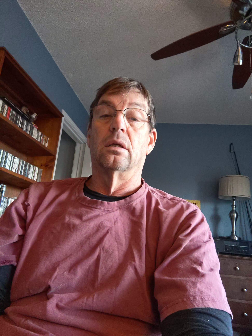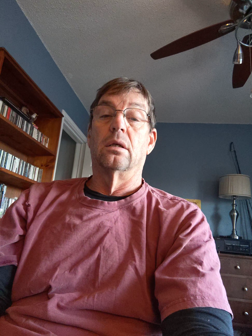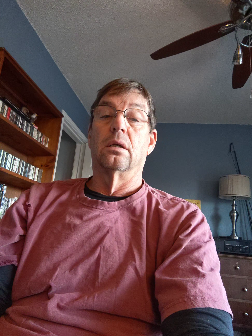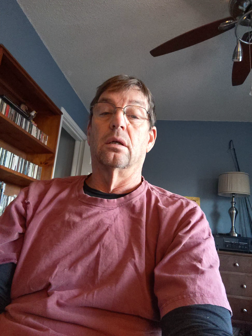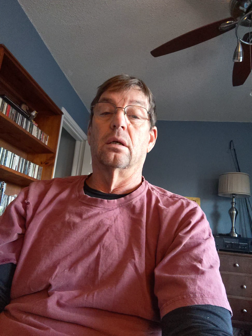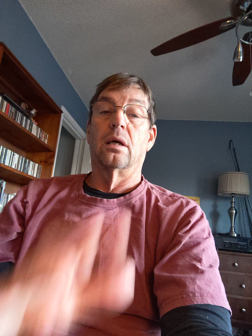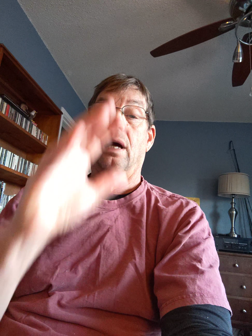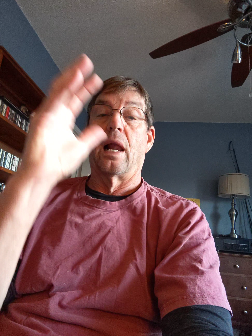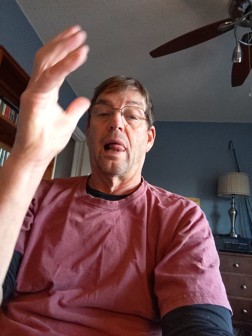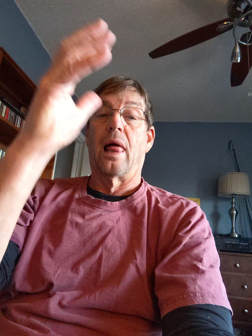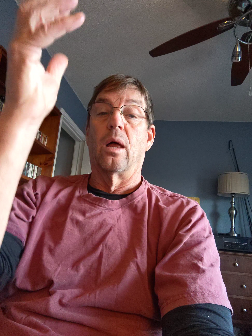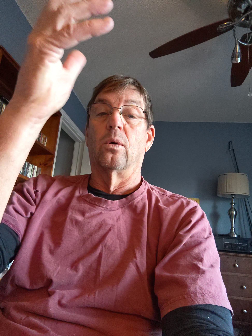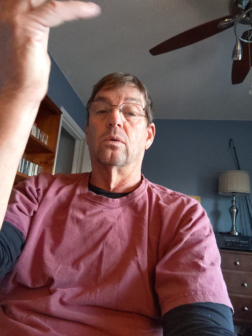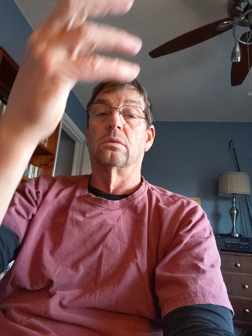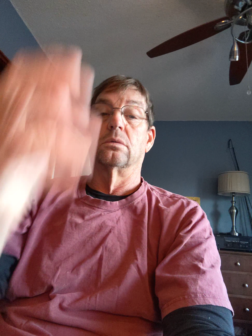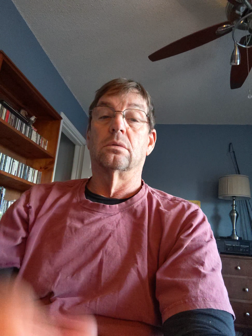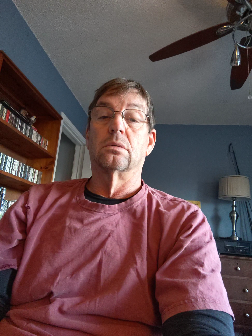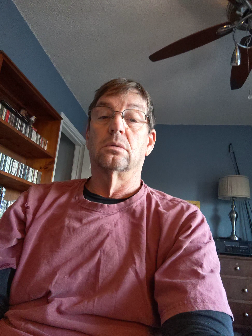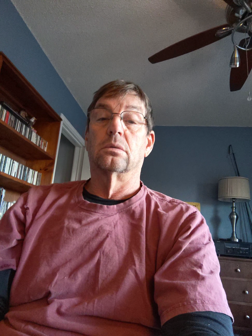cloud